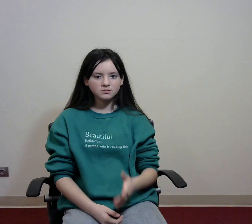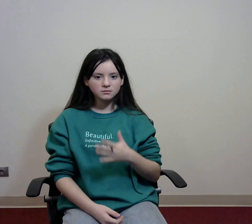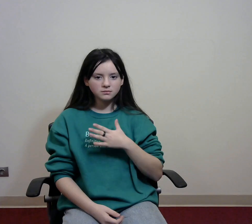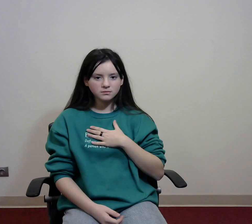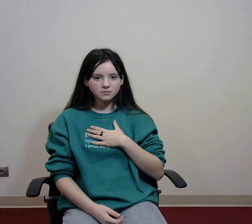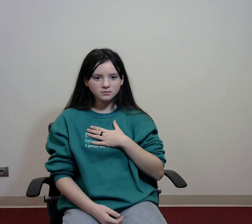mən